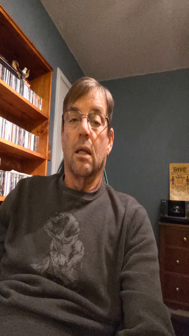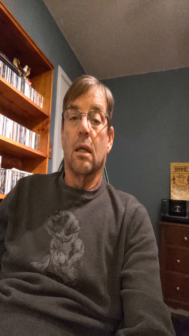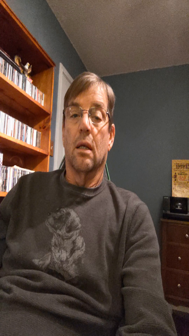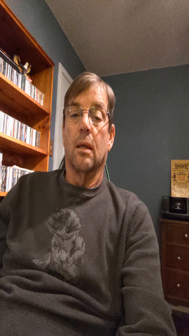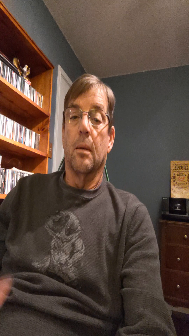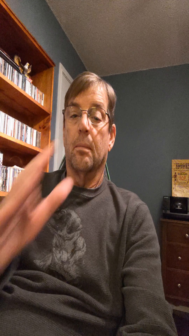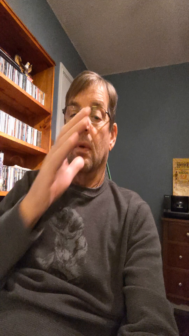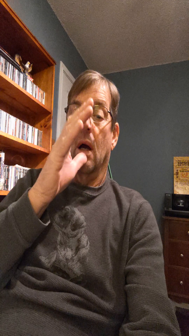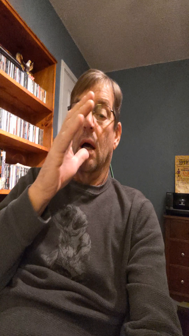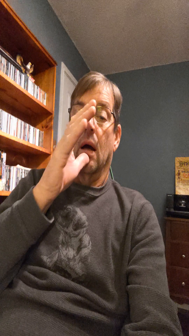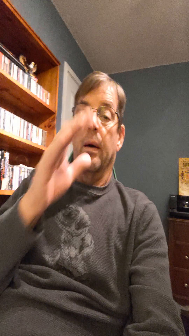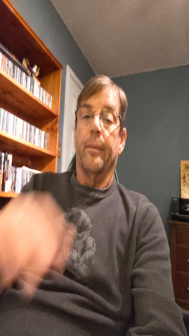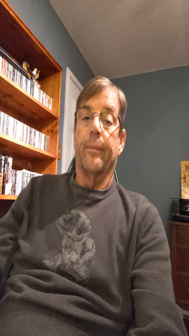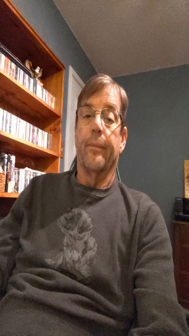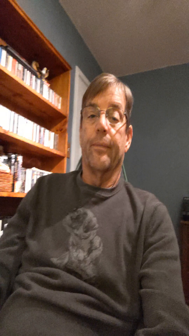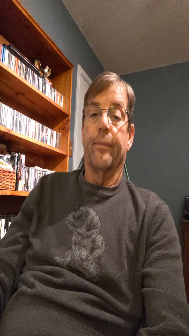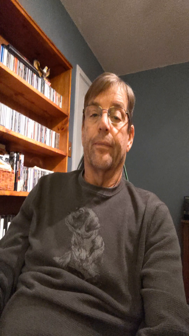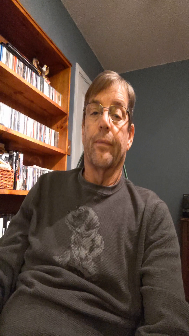mom